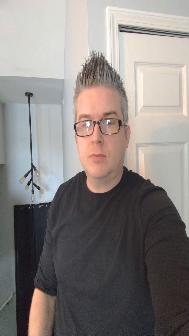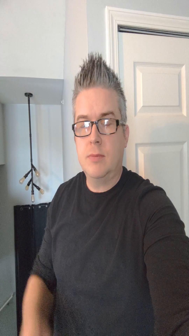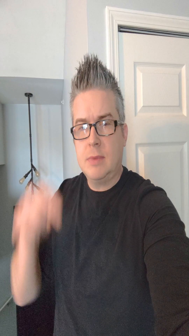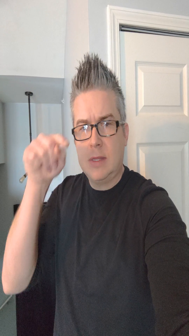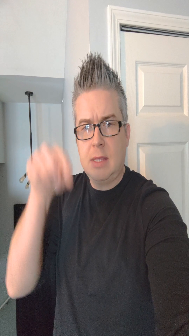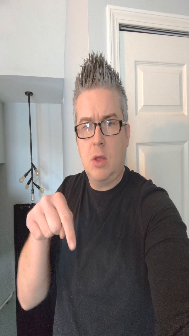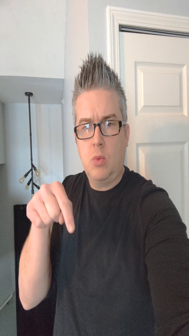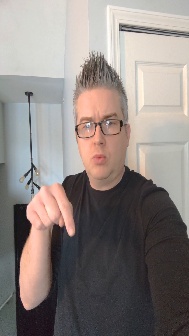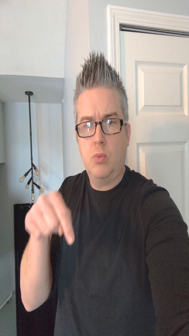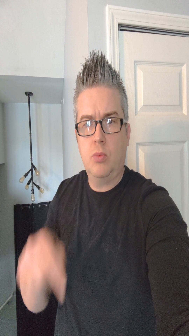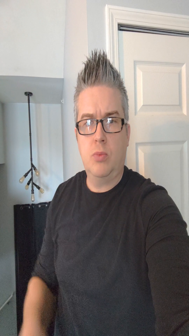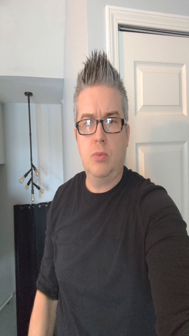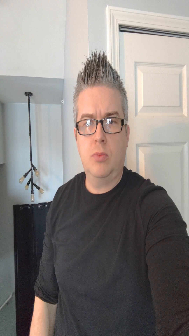down